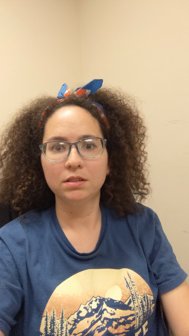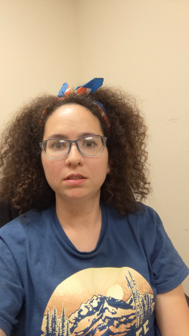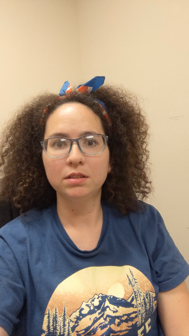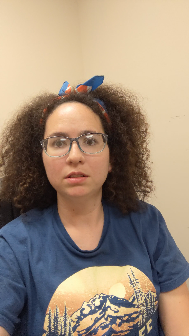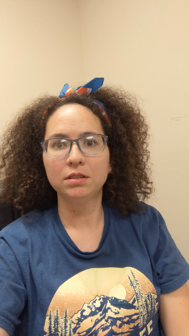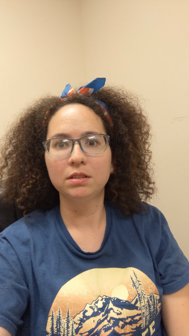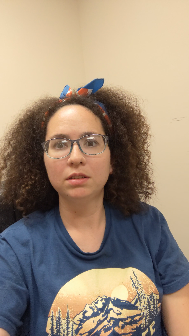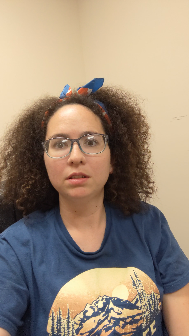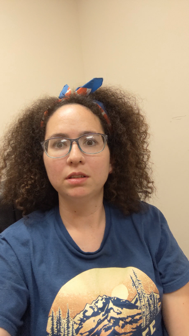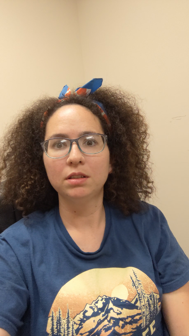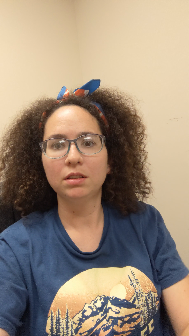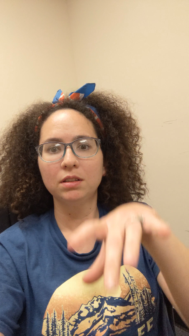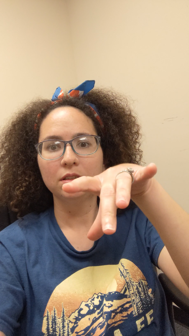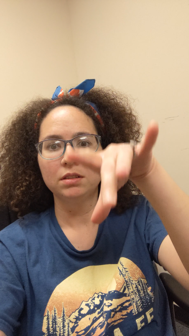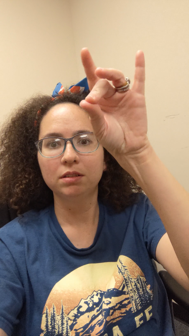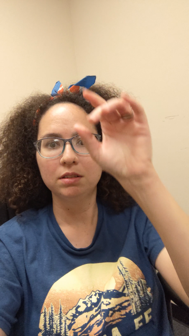pick